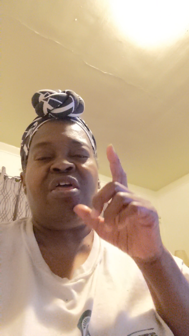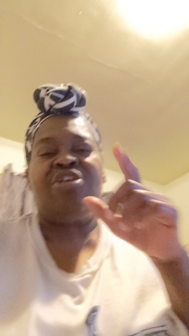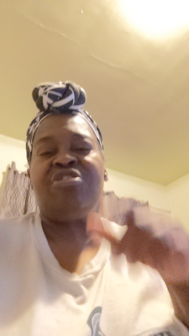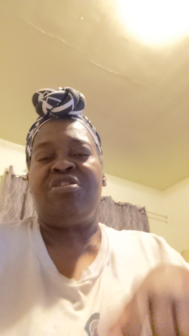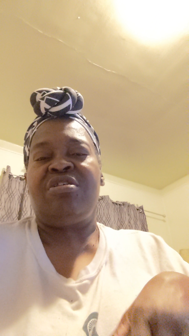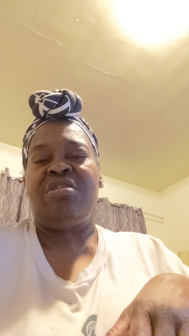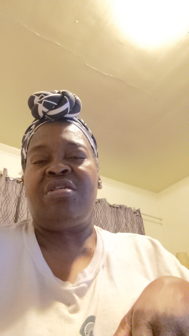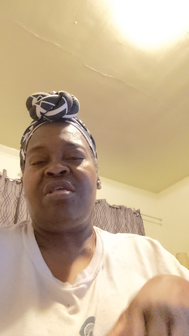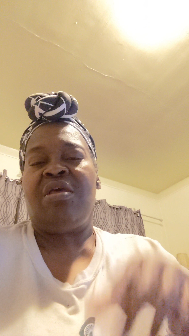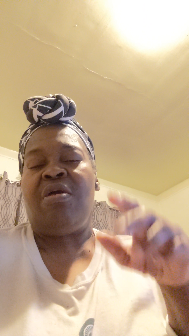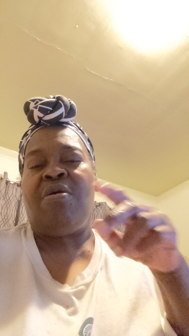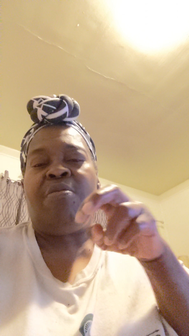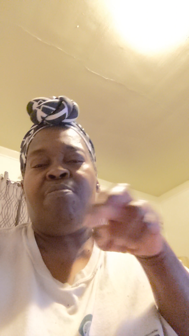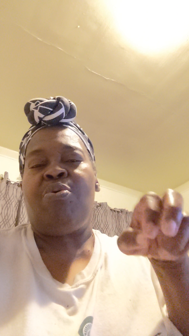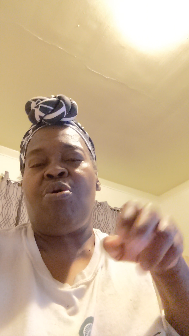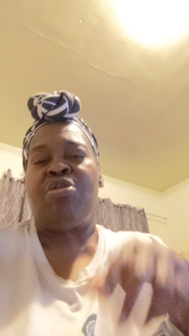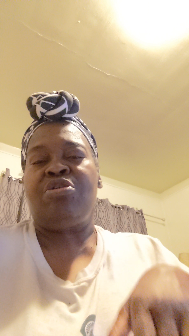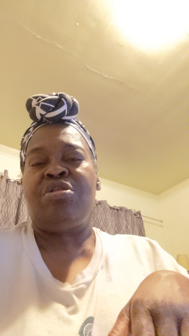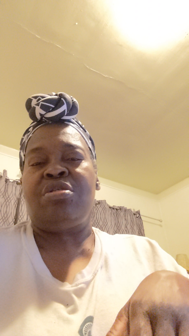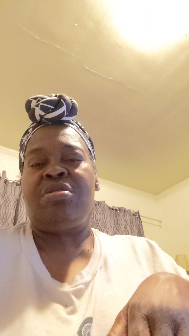porch